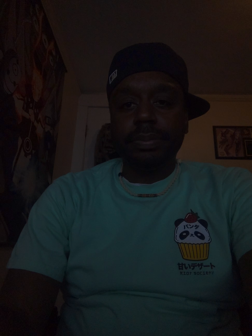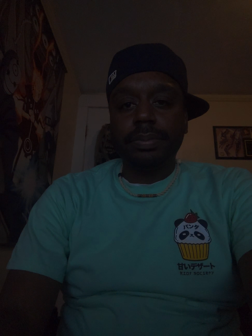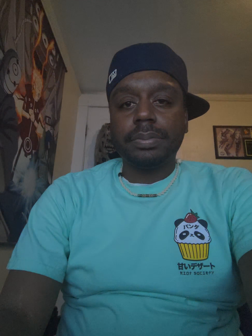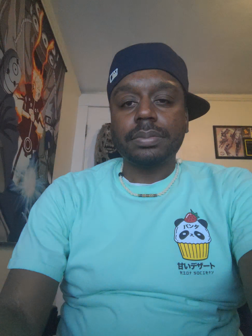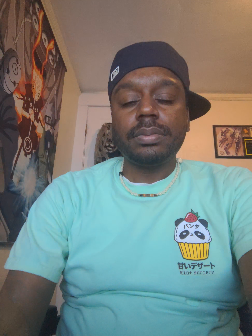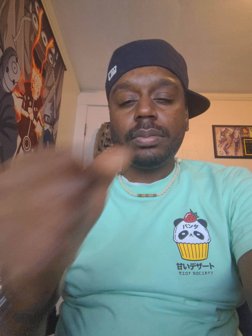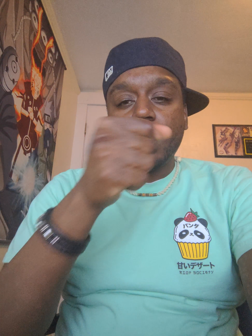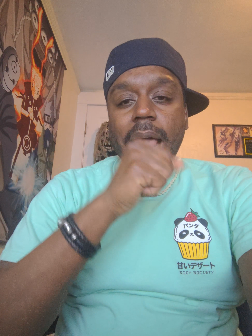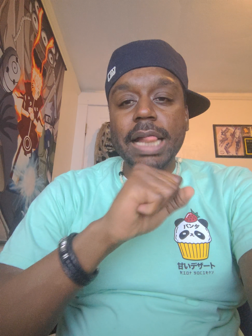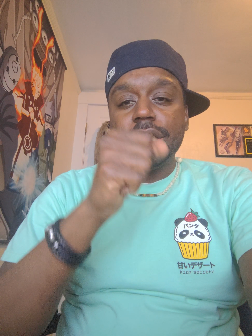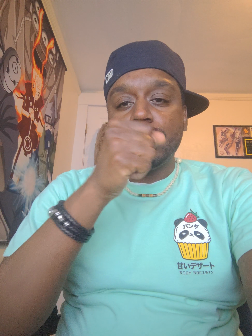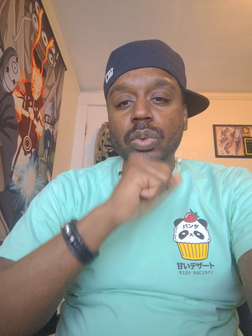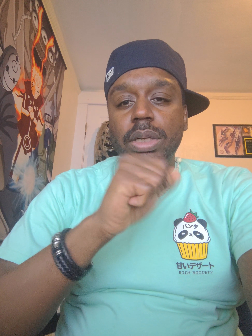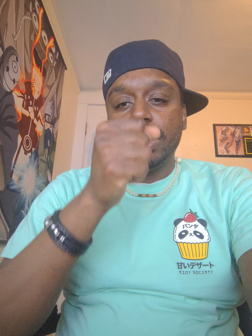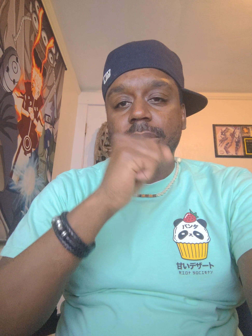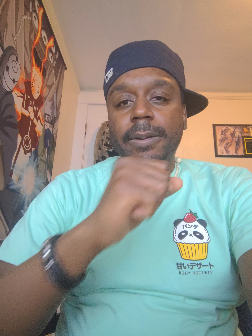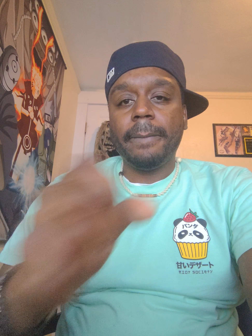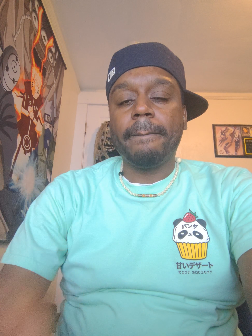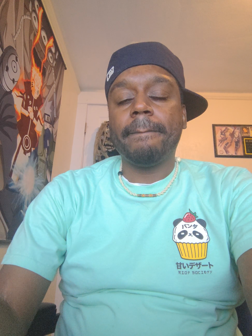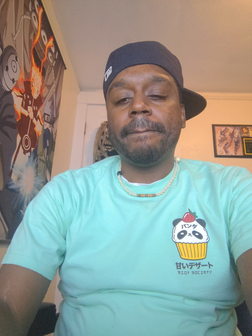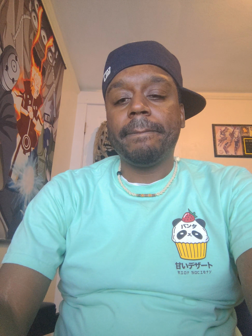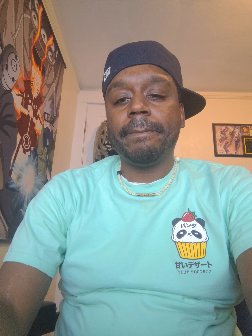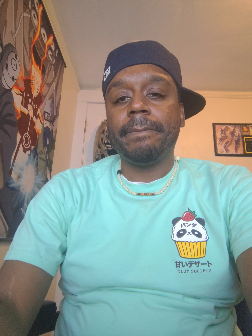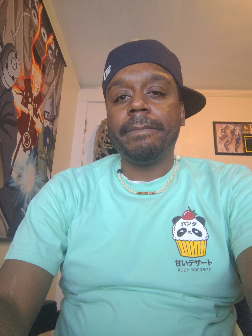ice cream